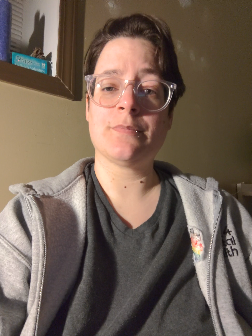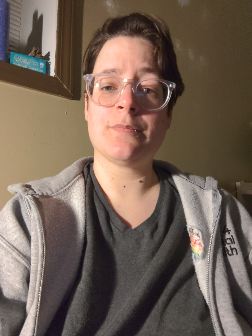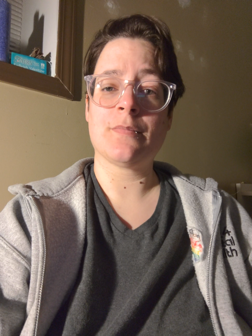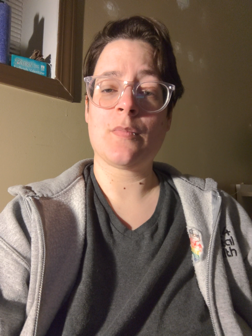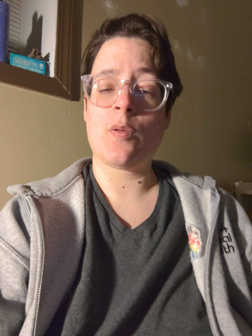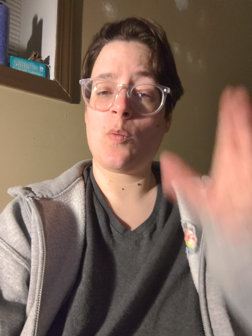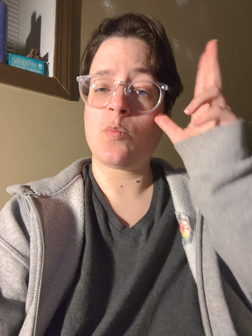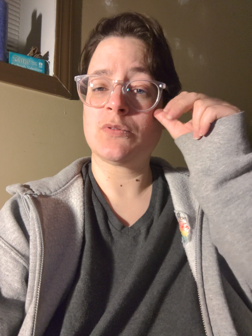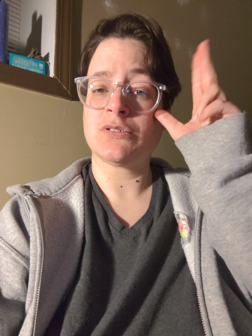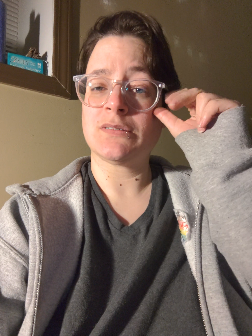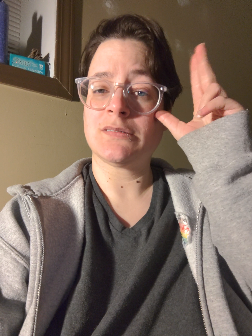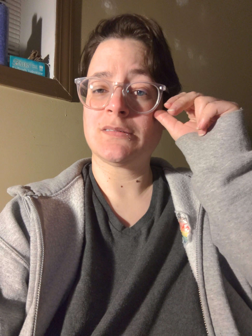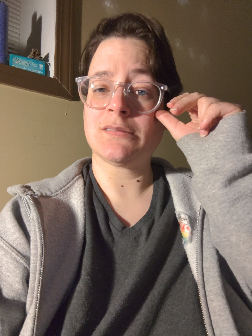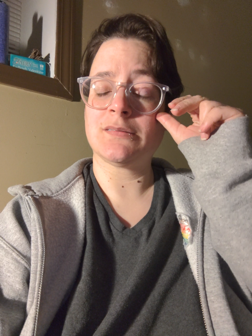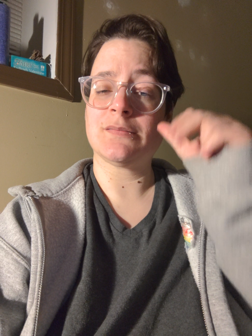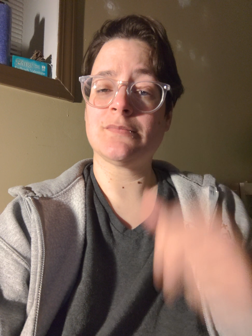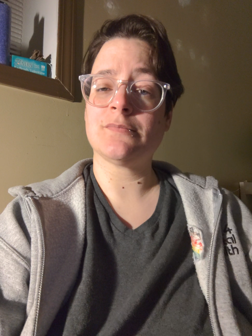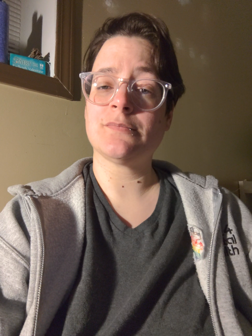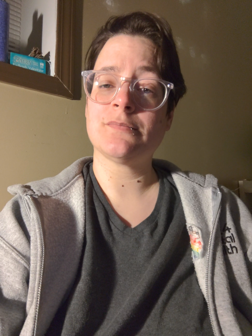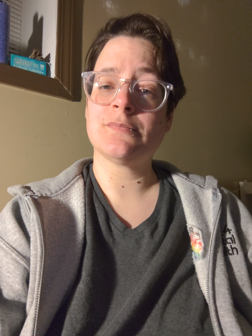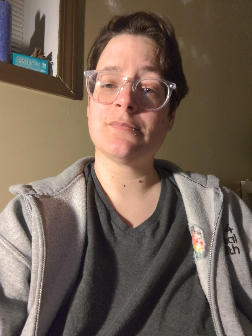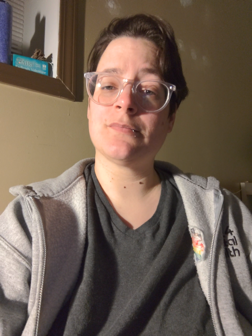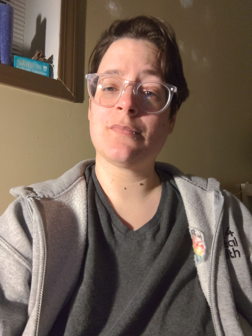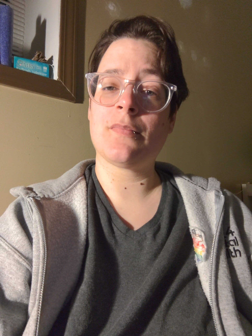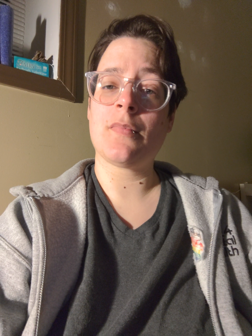horse